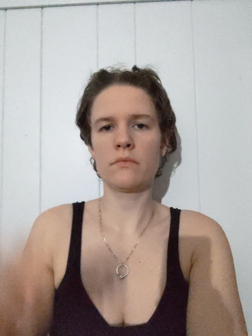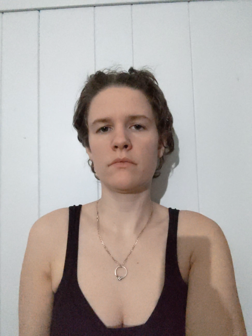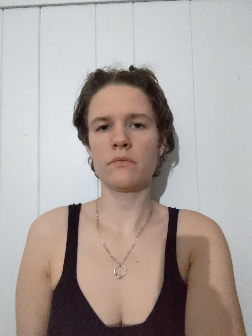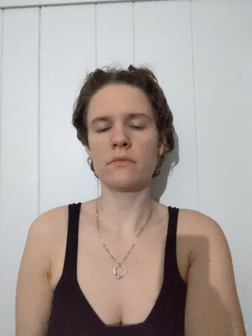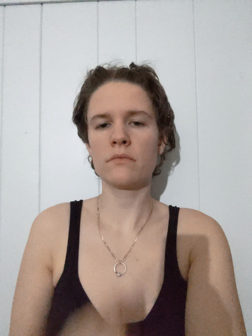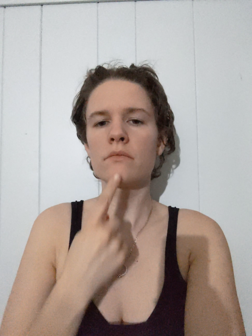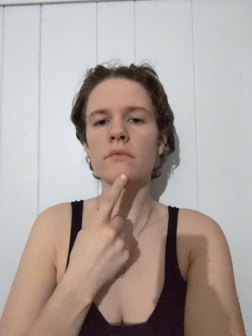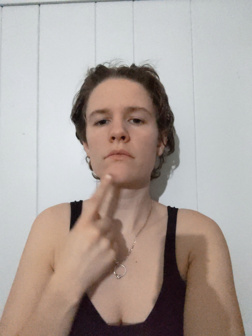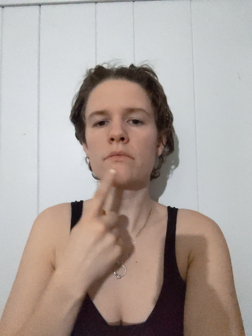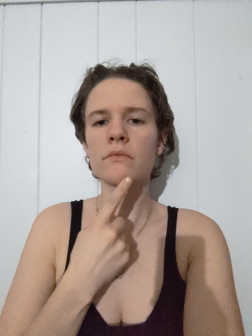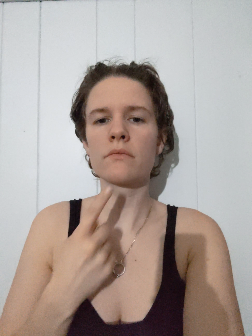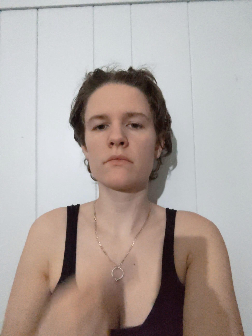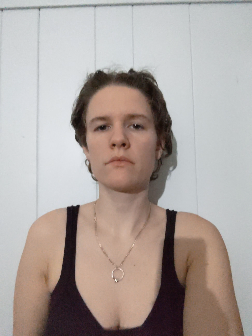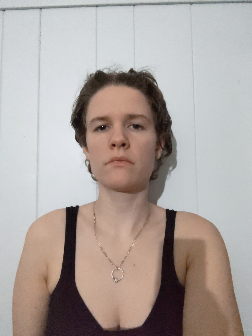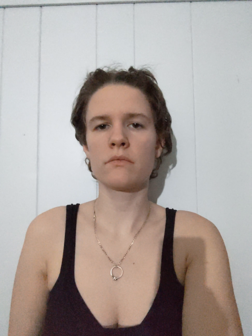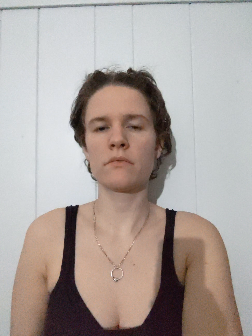chin